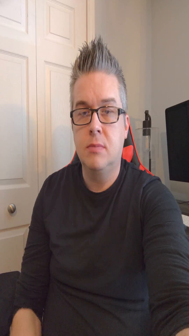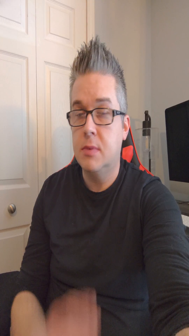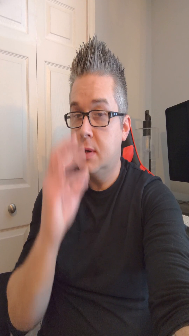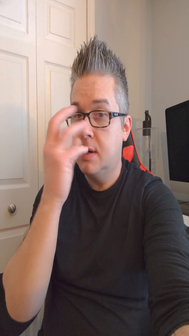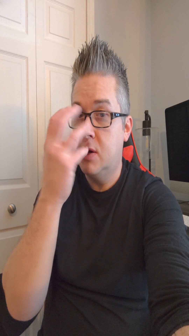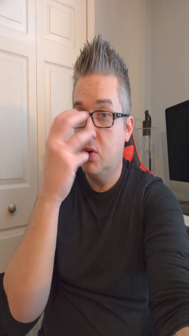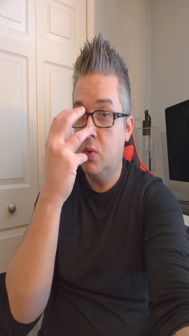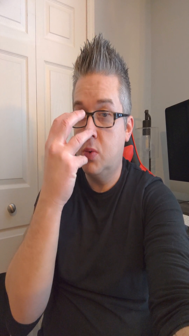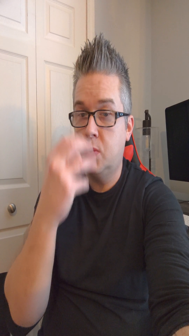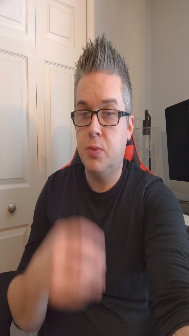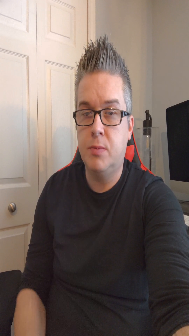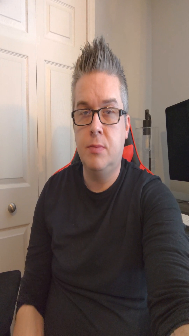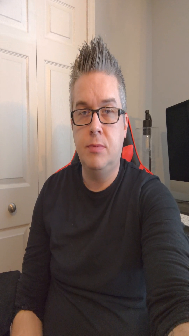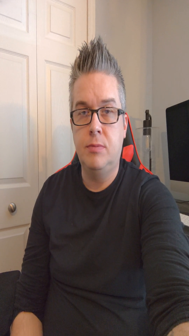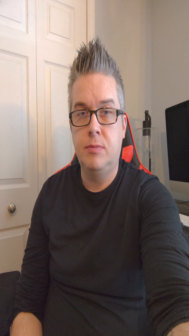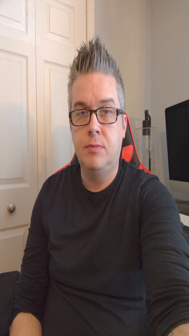clown